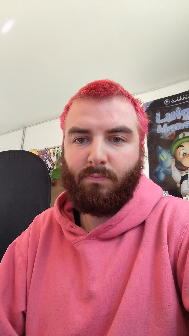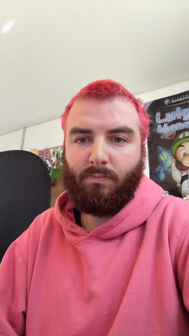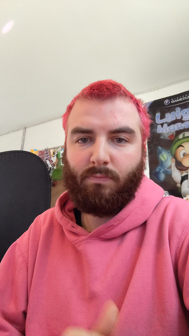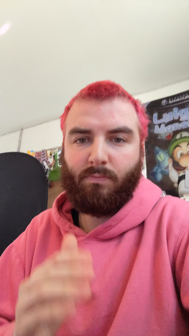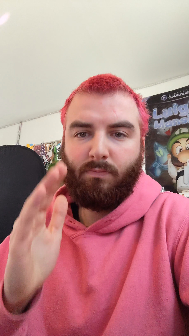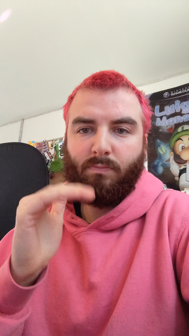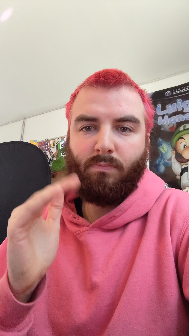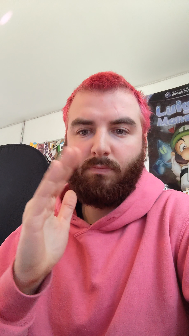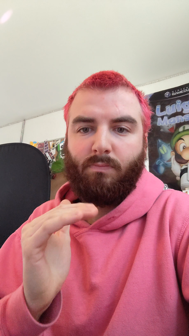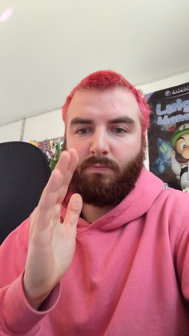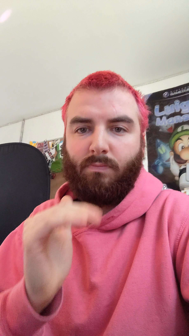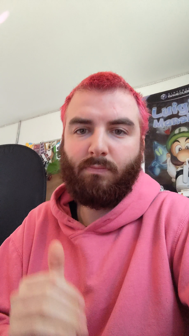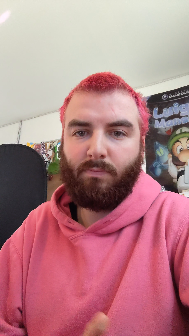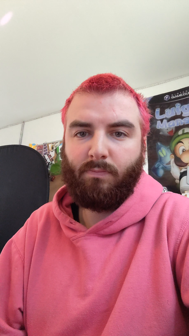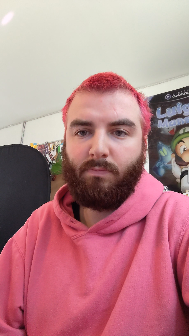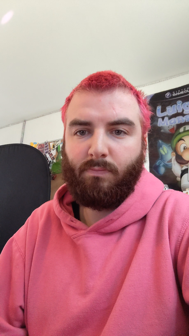downtown